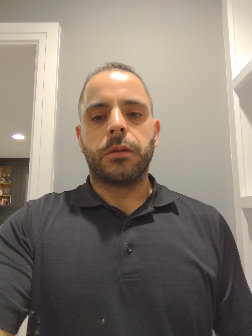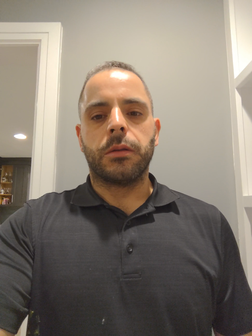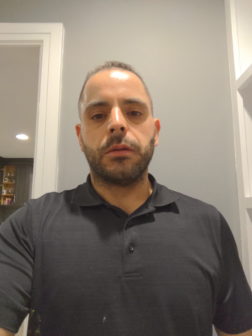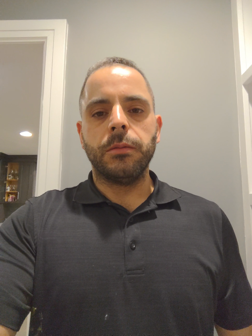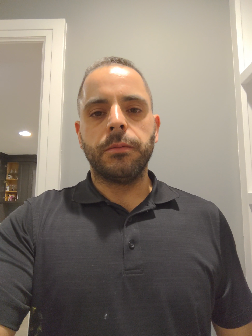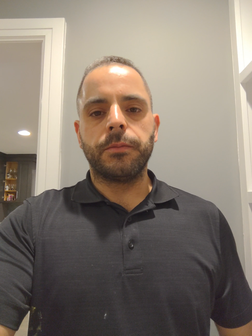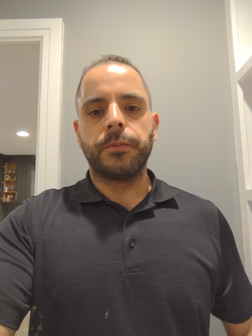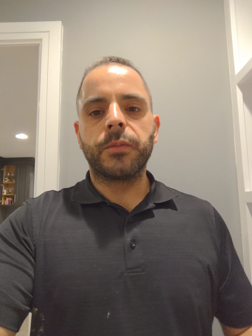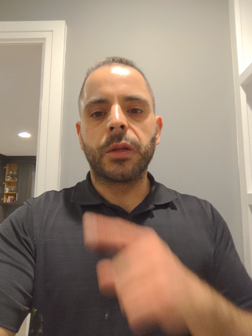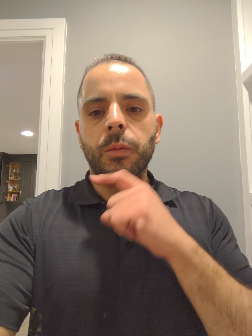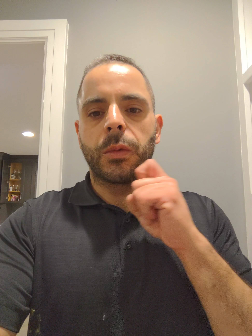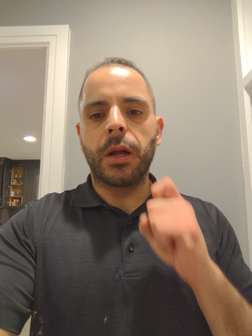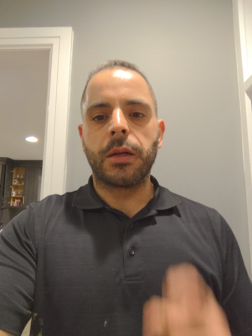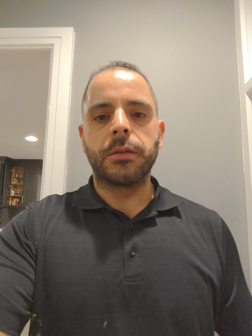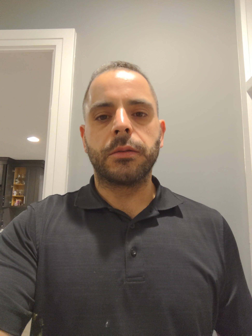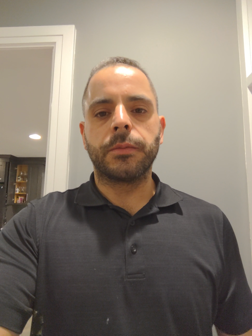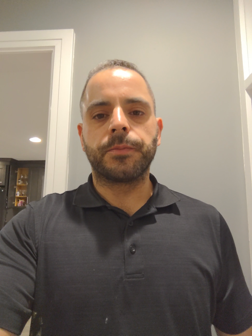dry